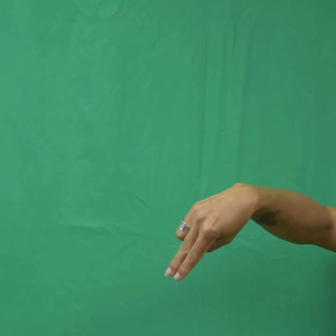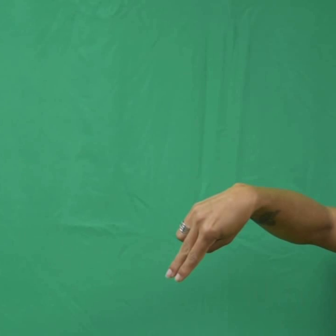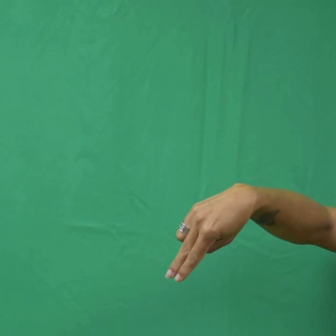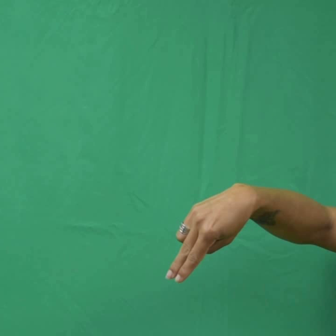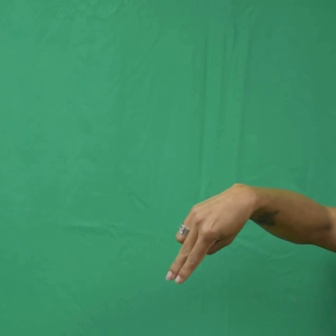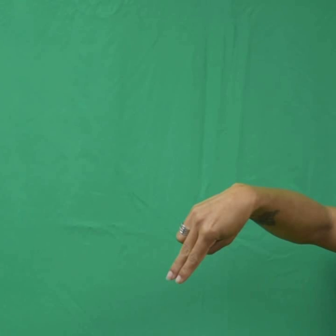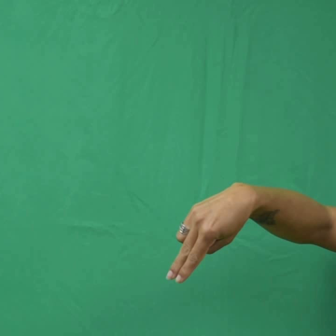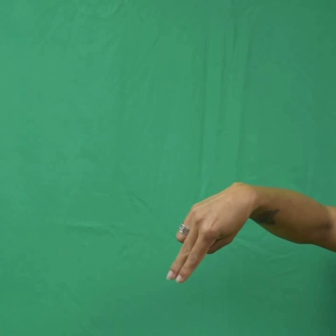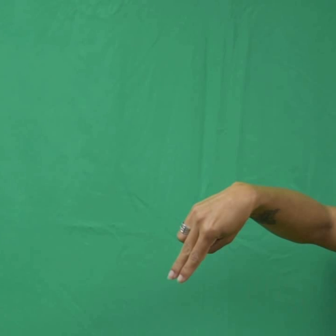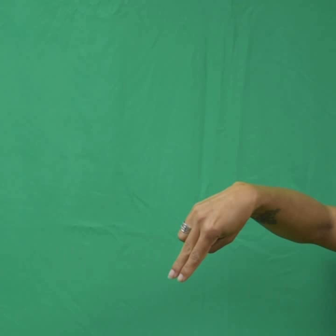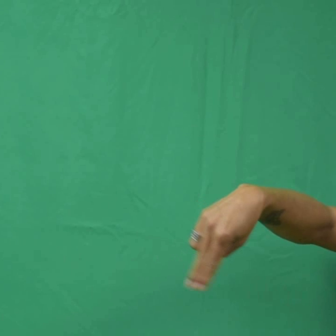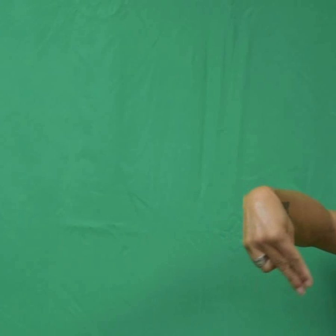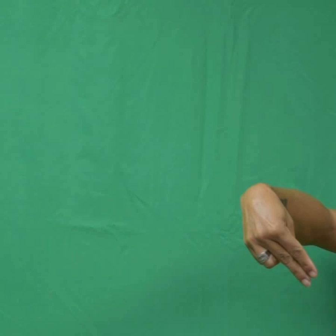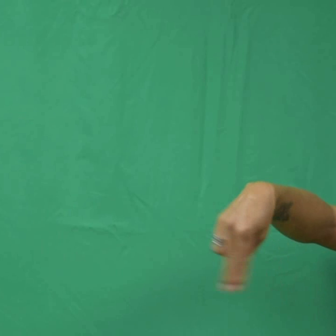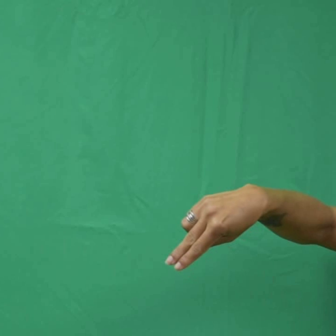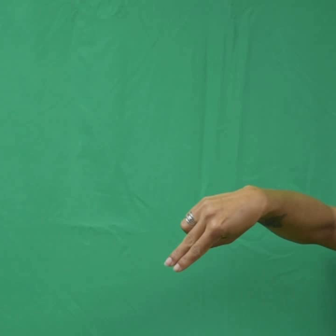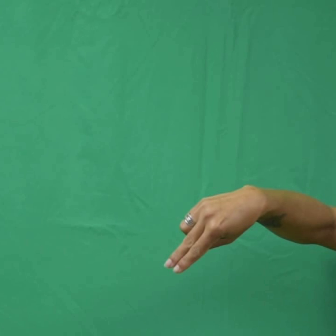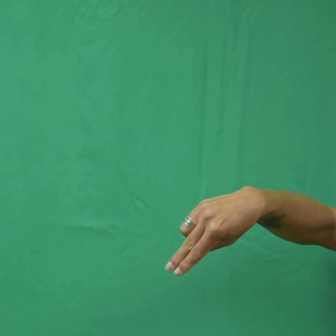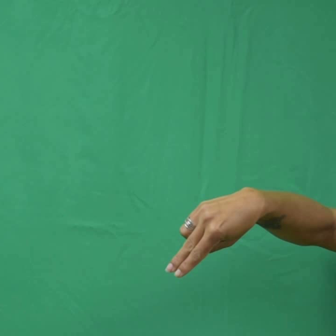Ñ